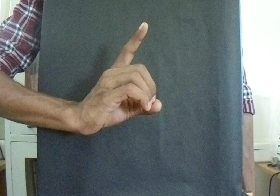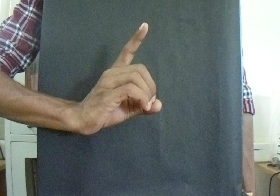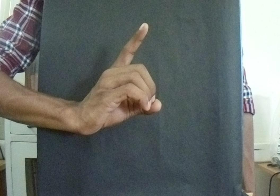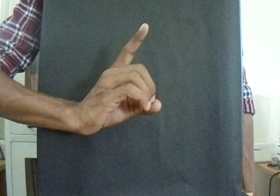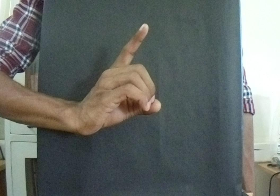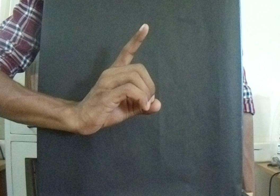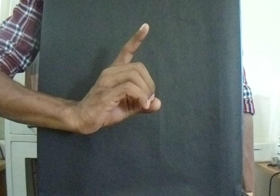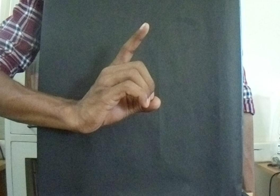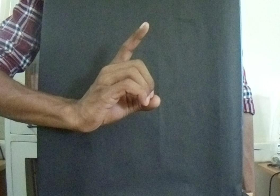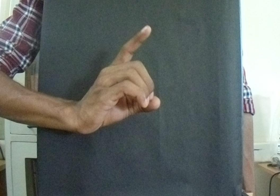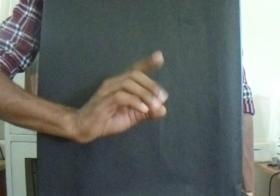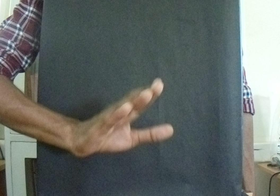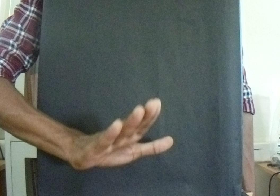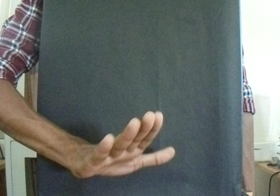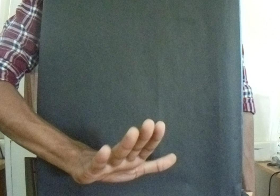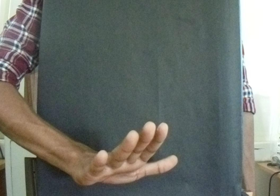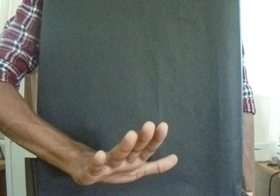hot